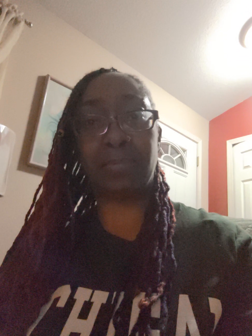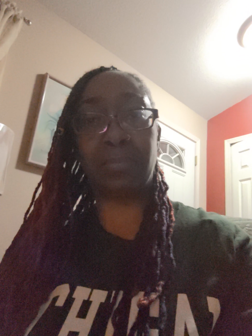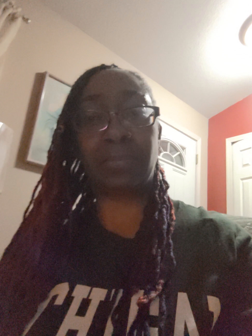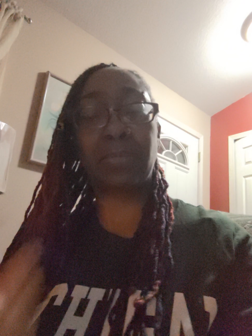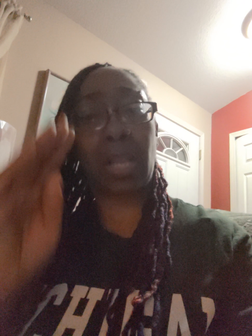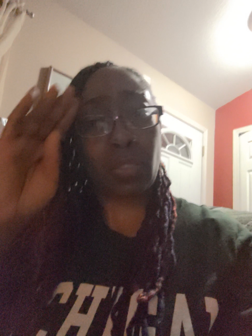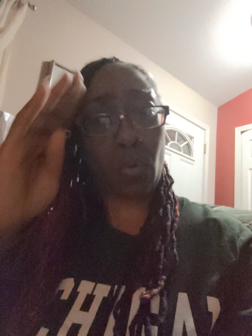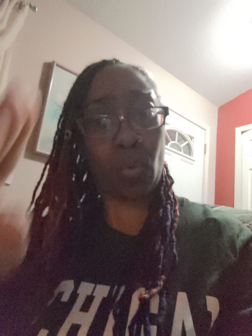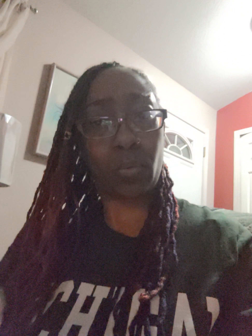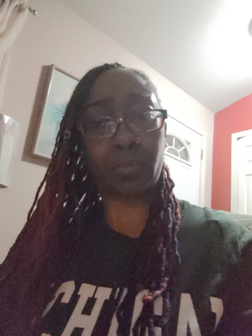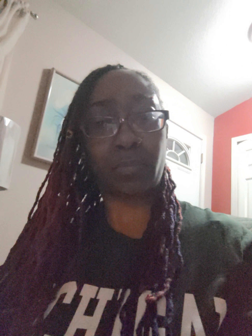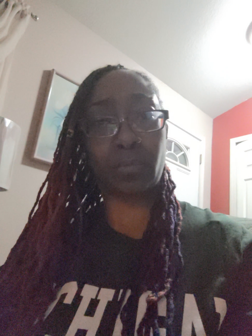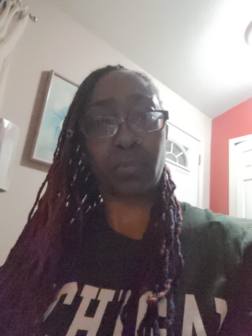hello